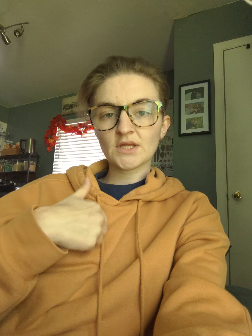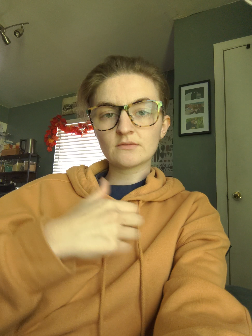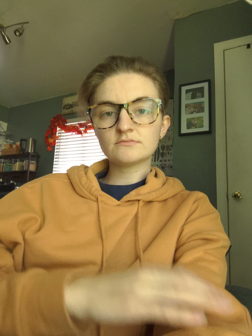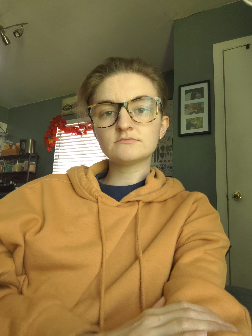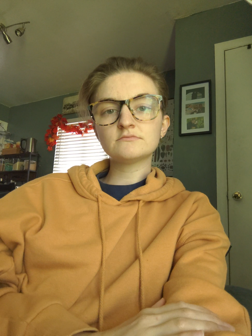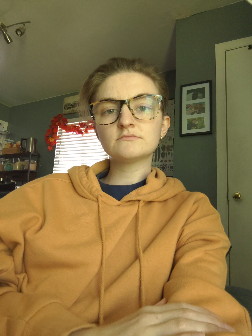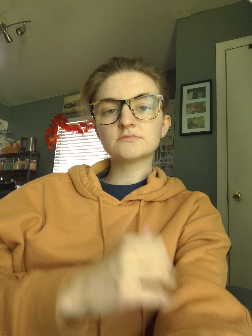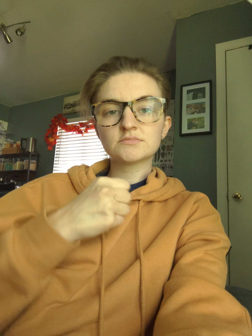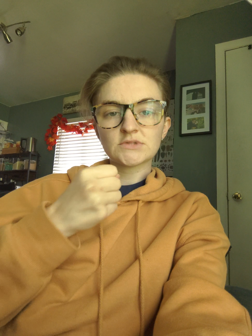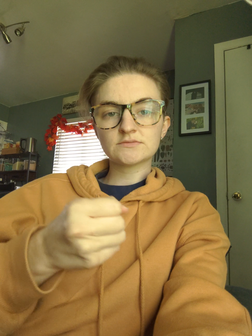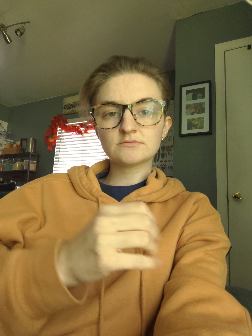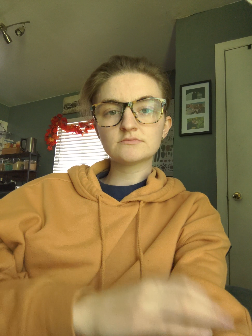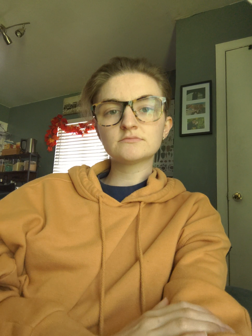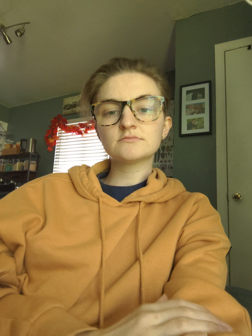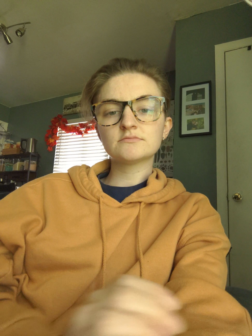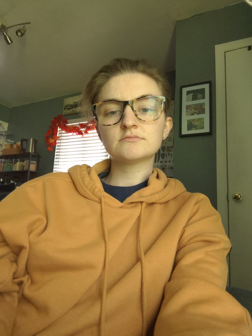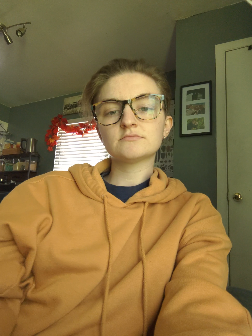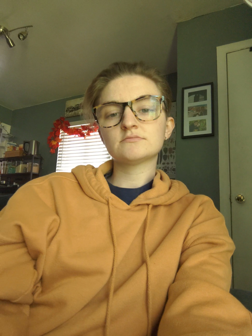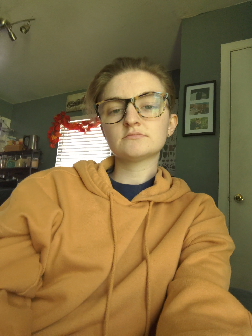hit